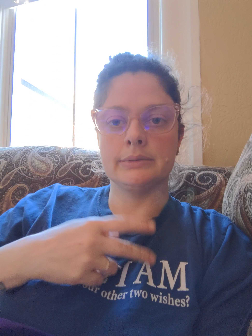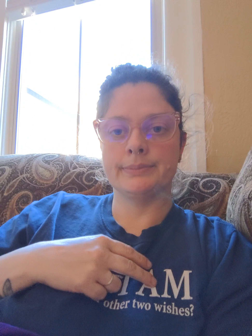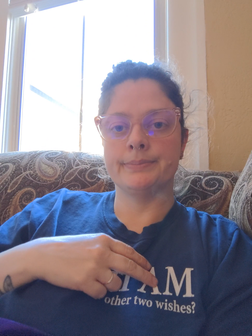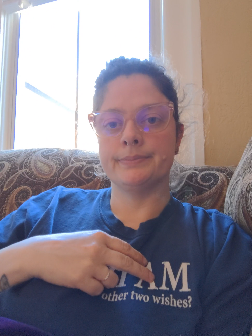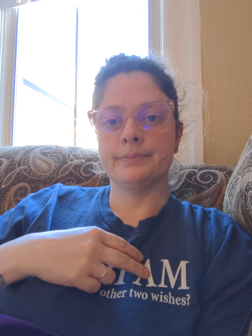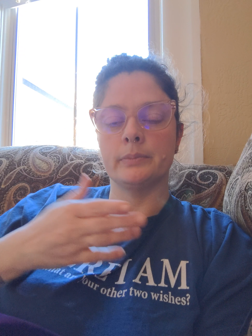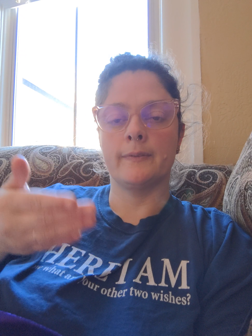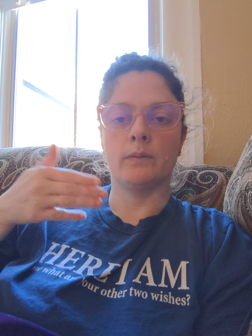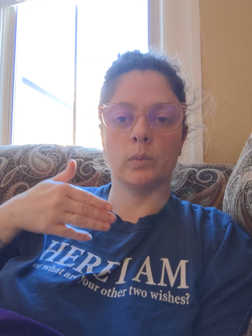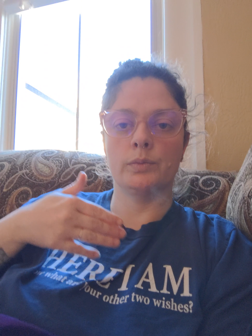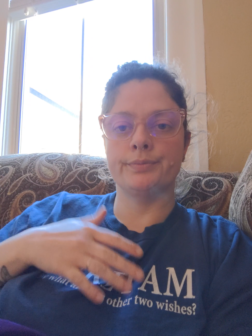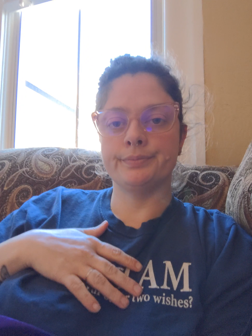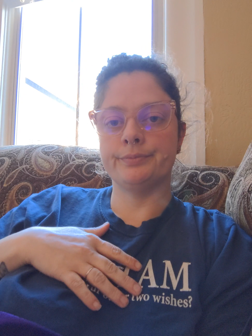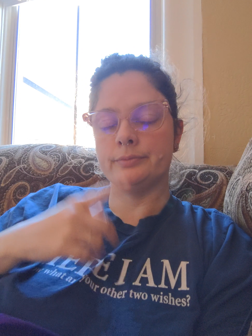before